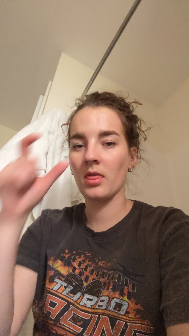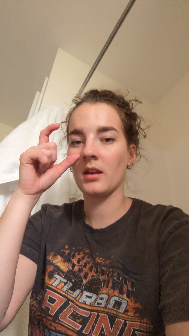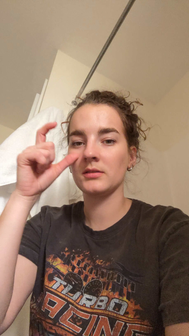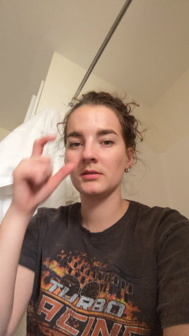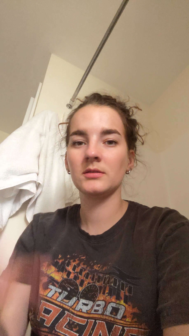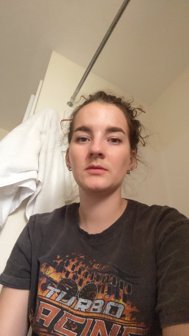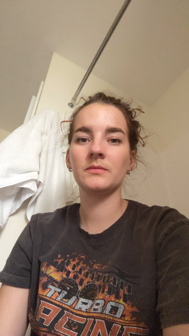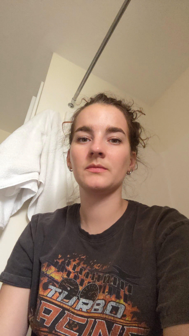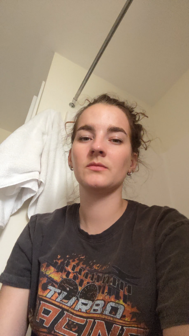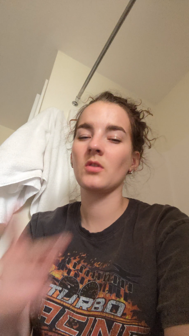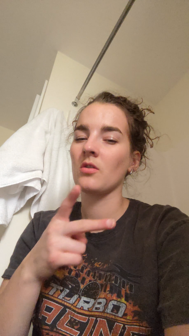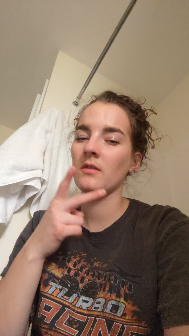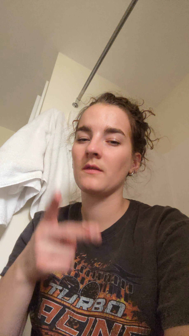careful